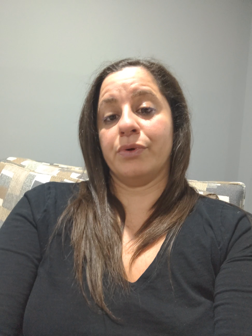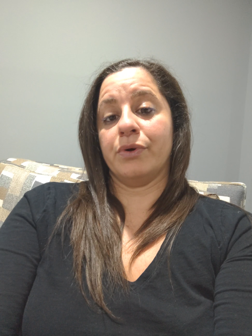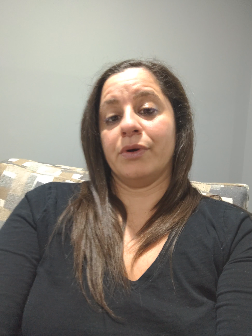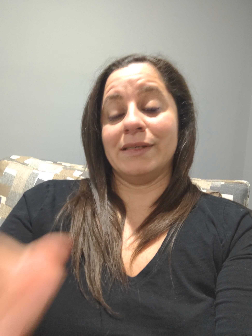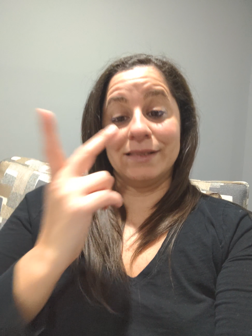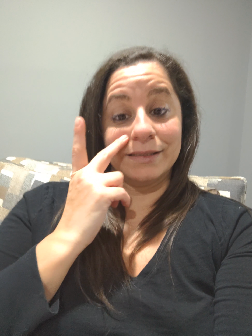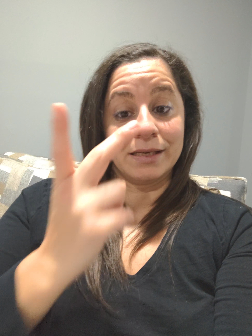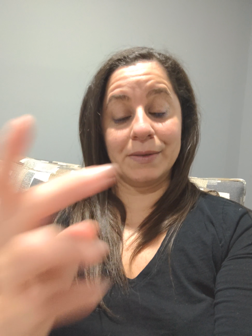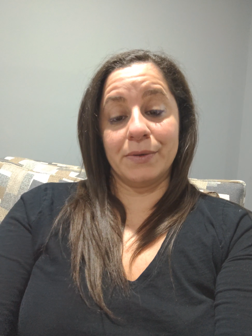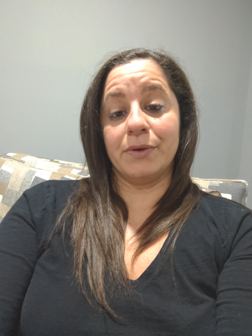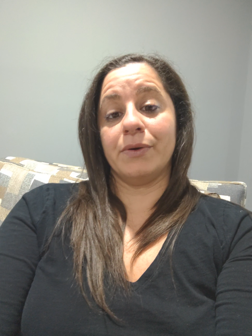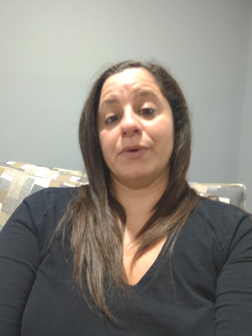see